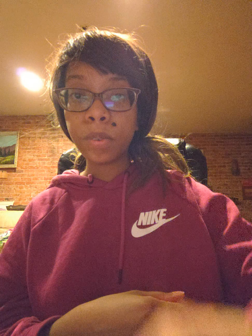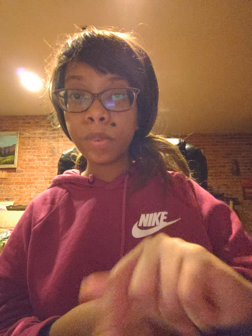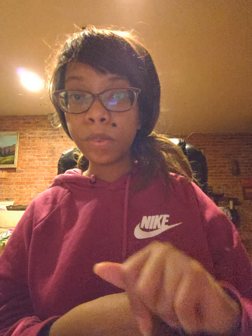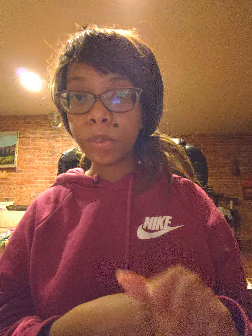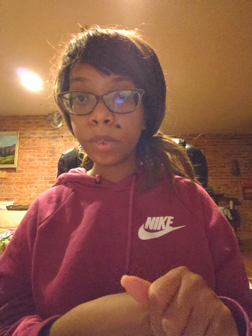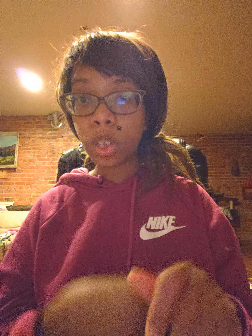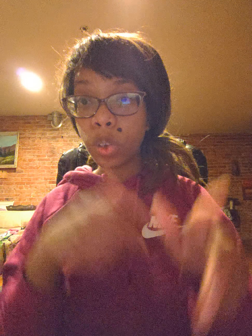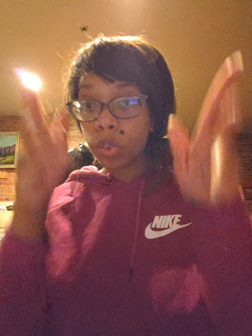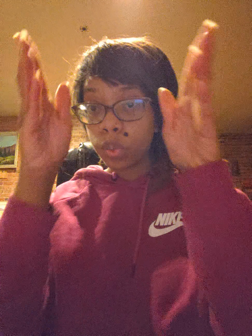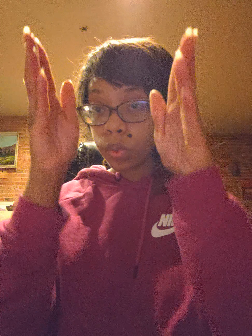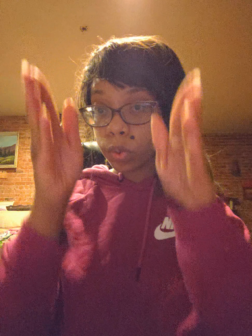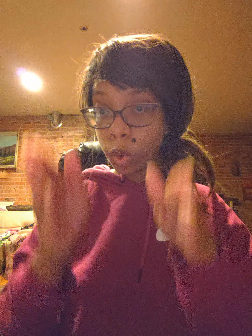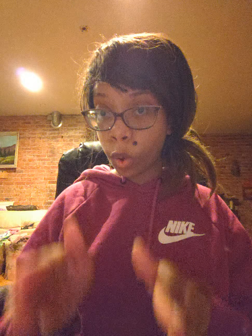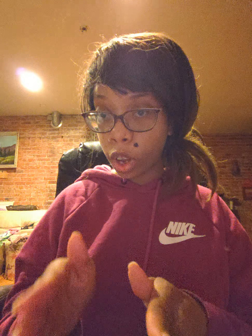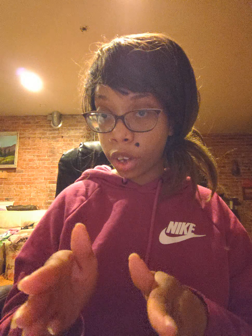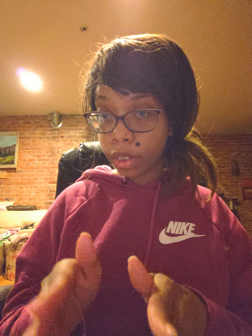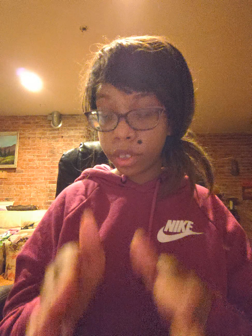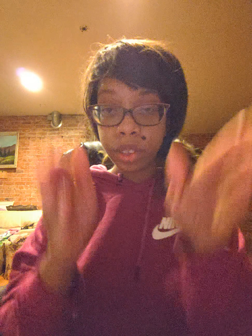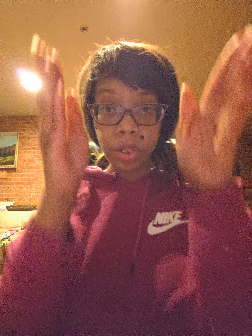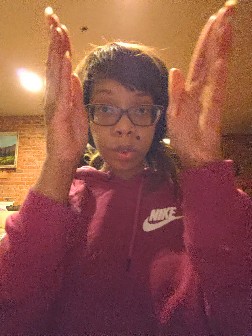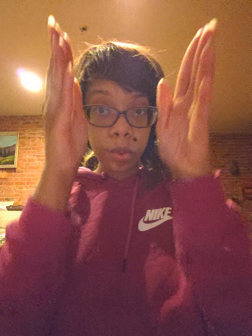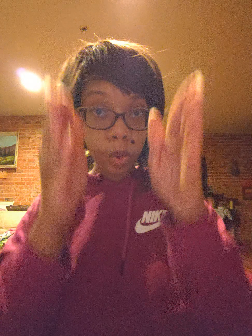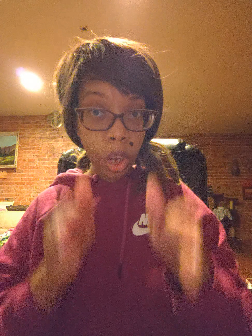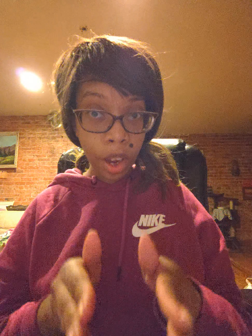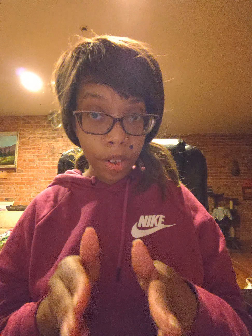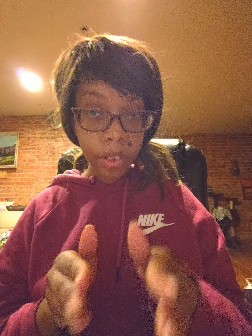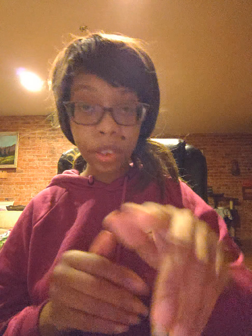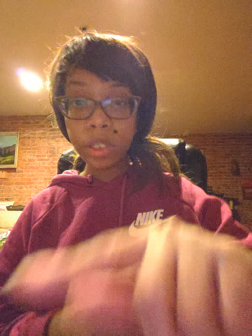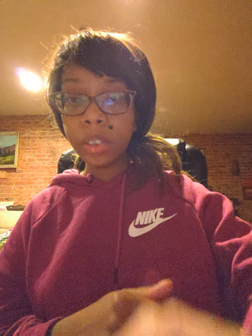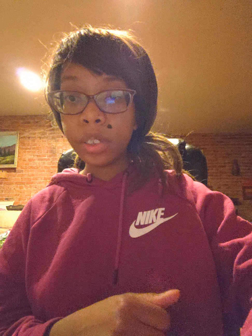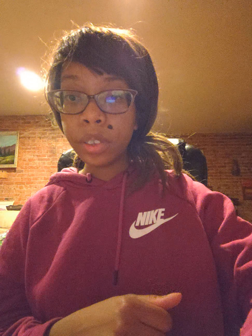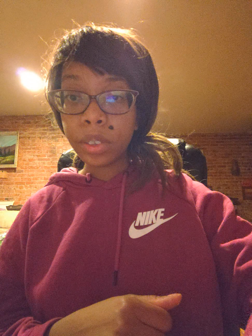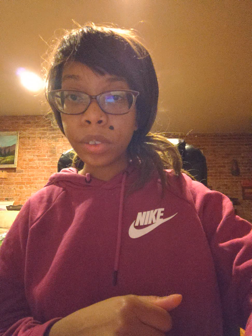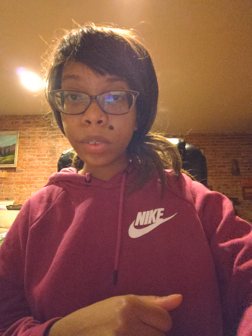person